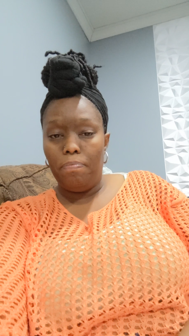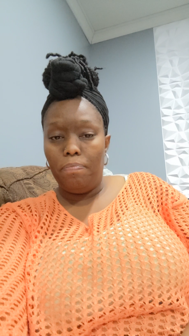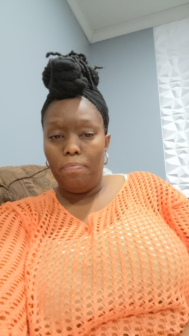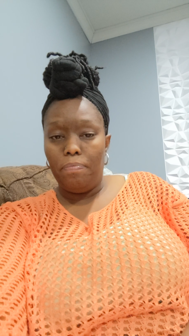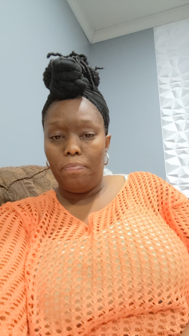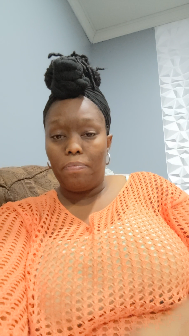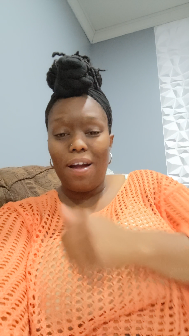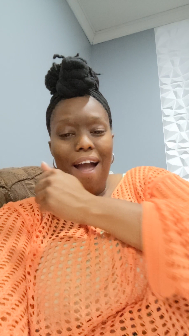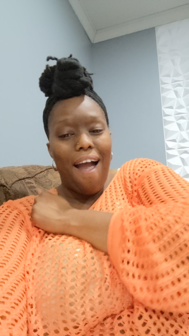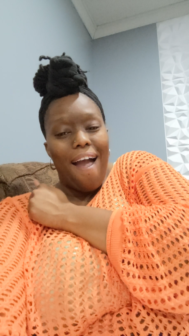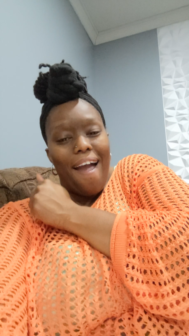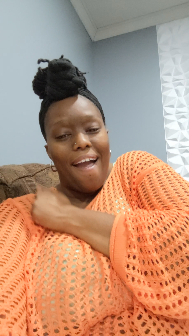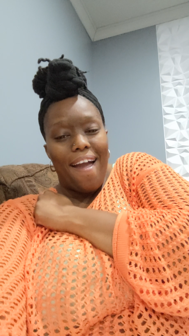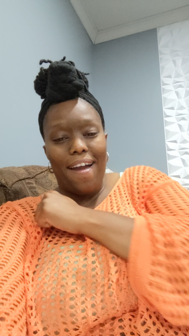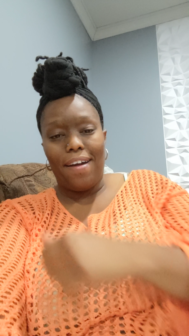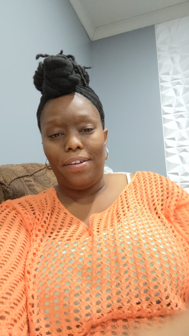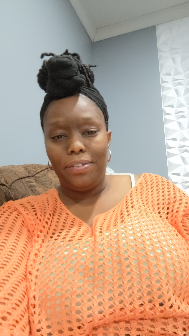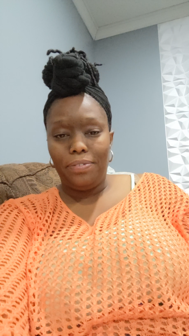hug